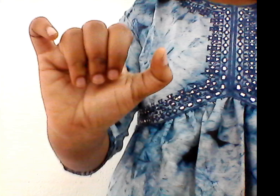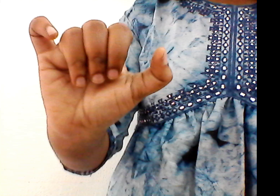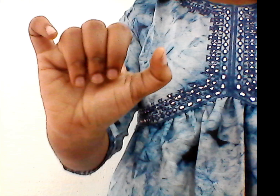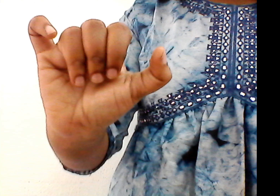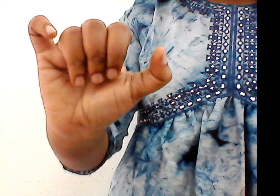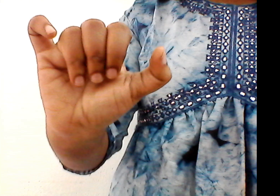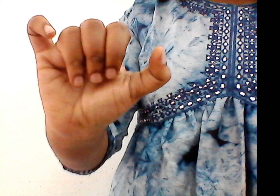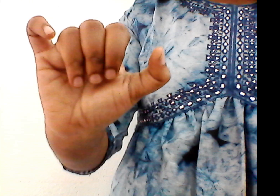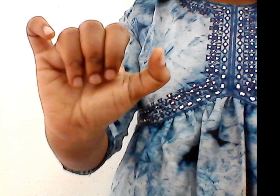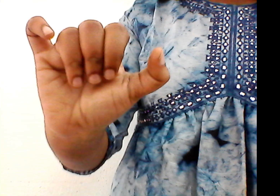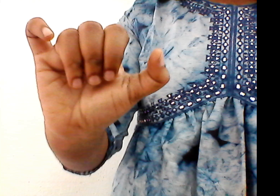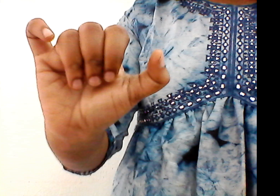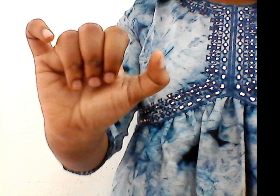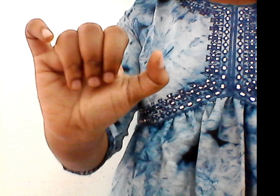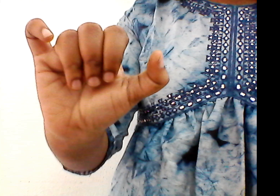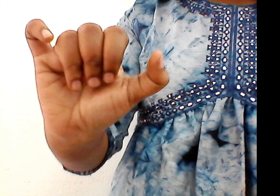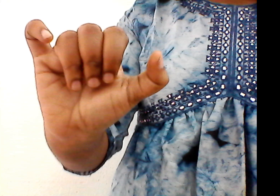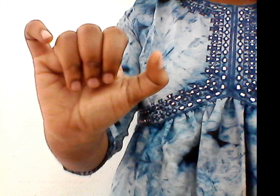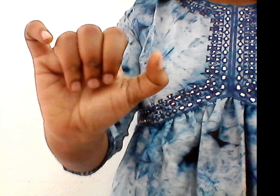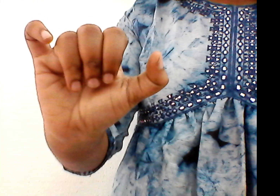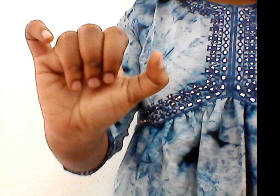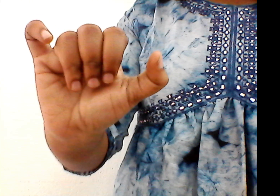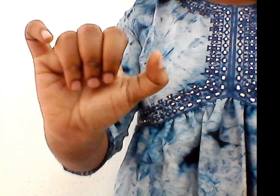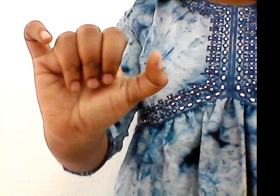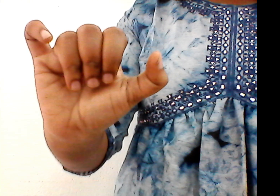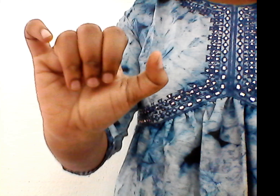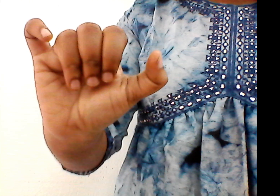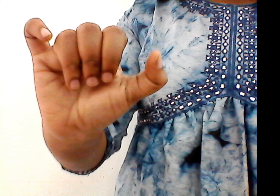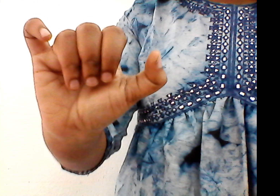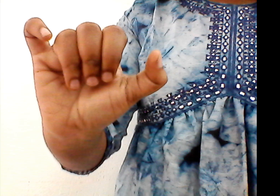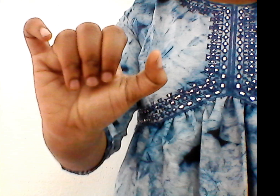ഋ